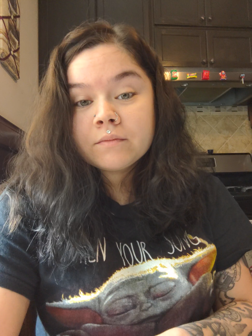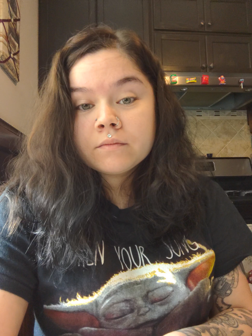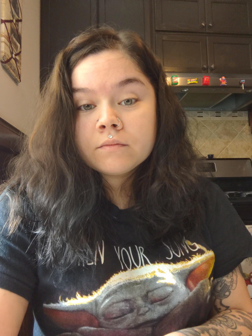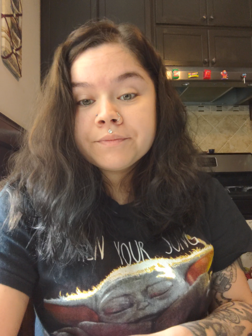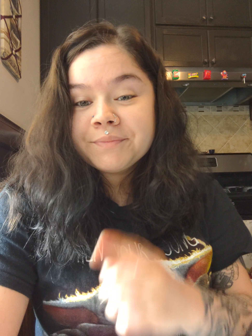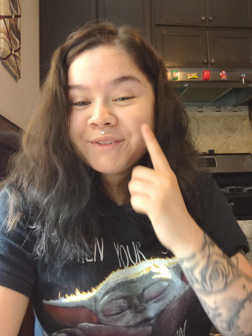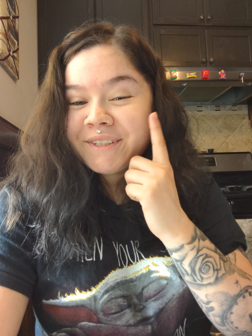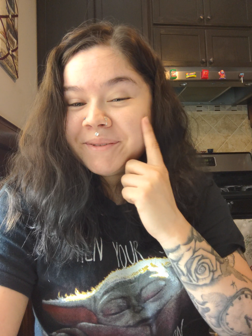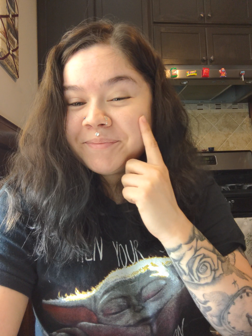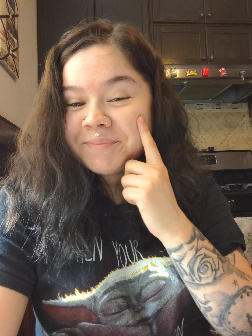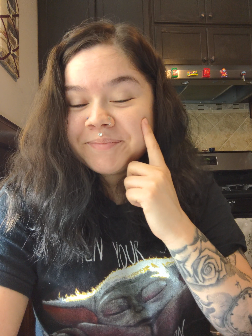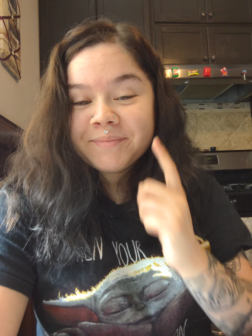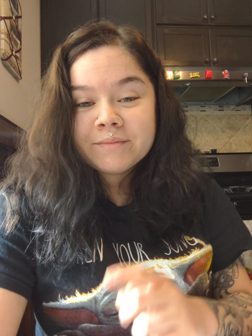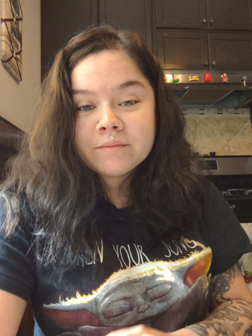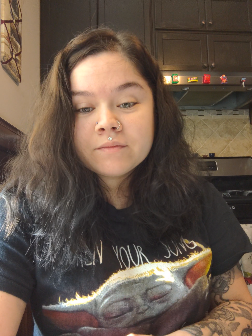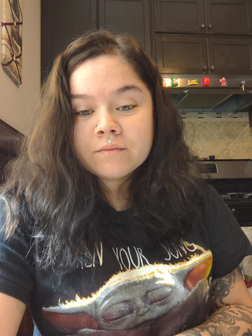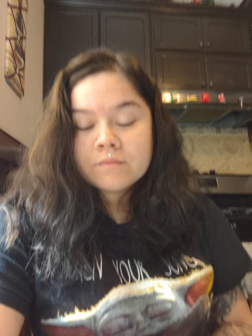cheek